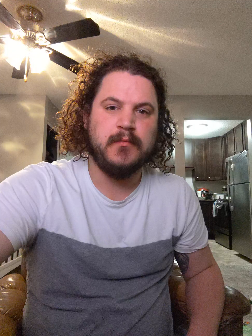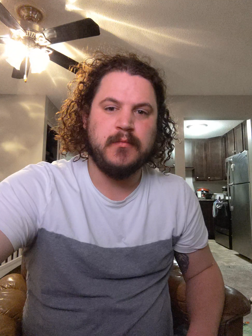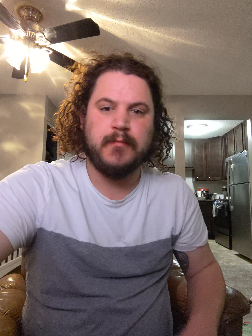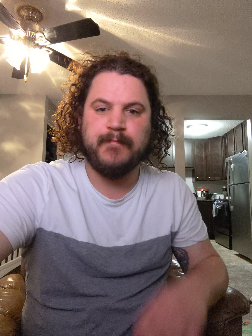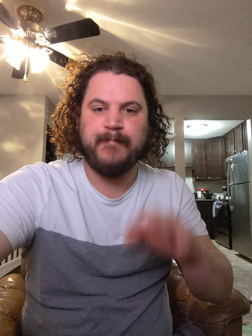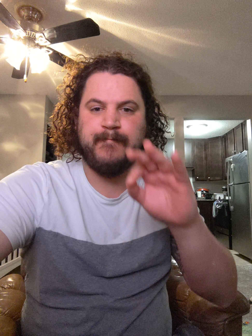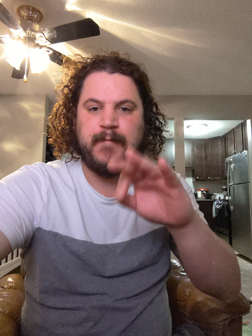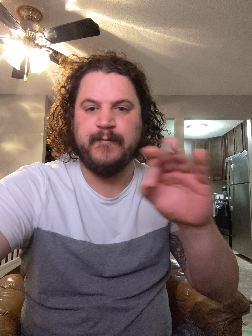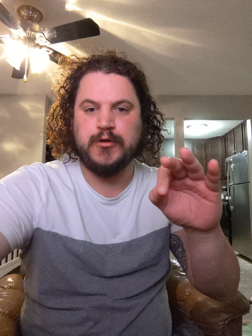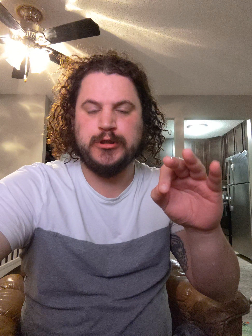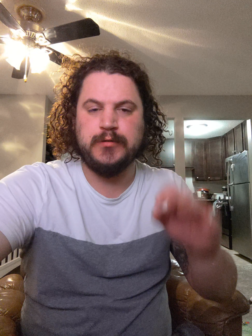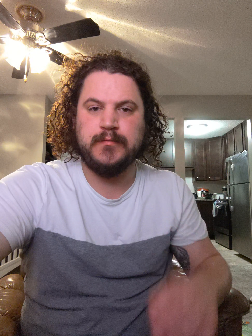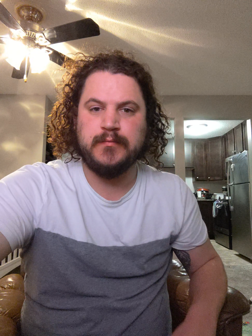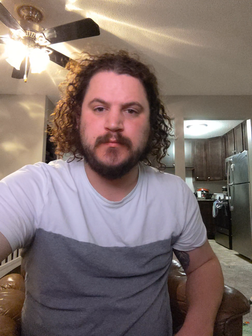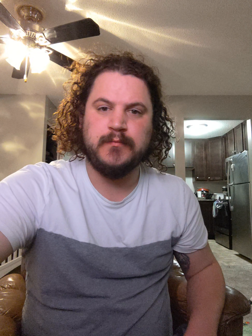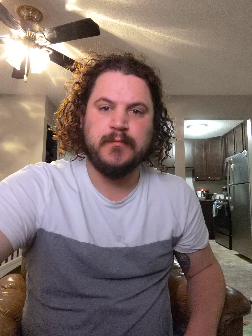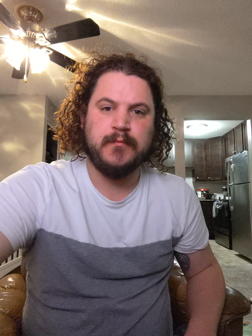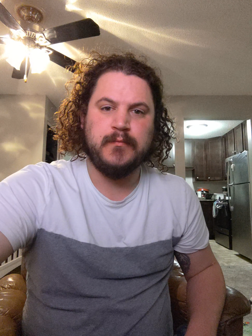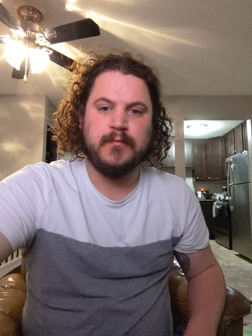french fries